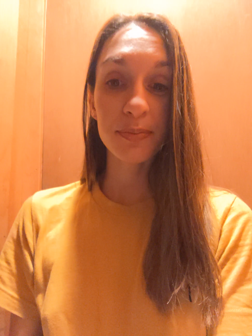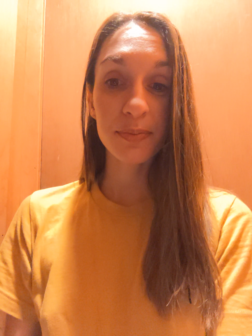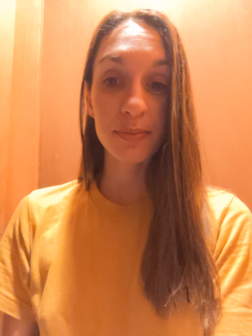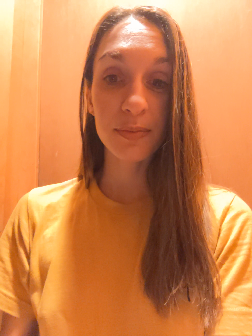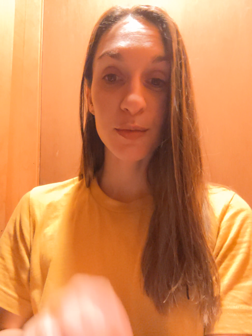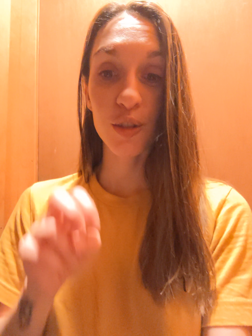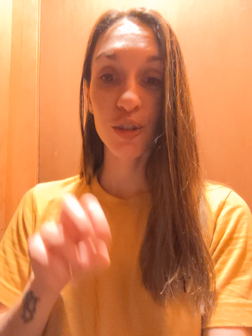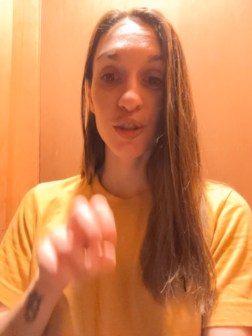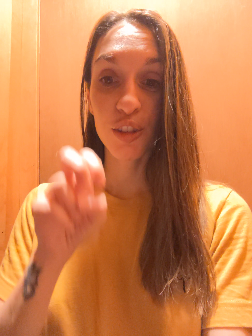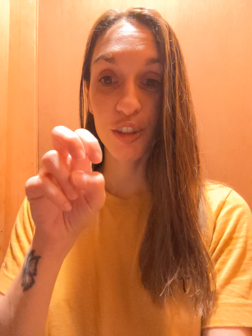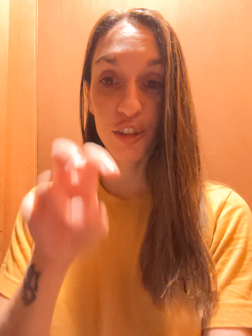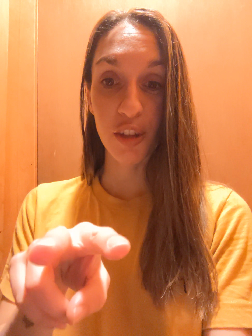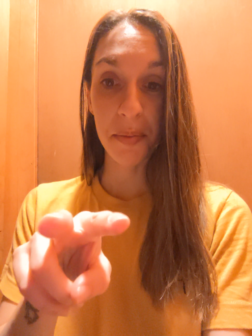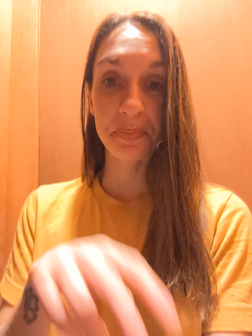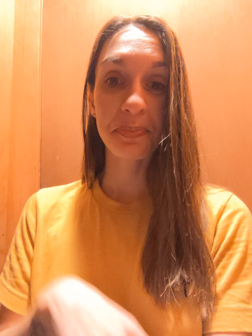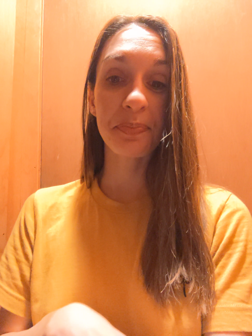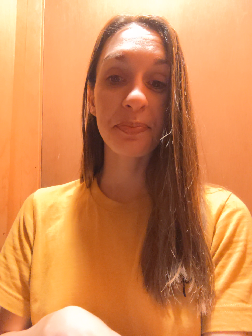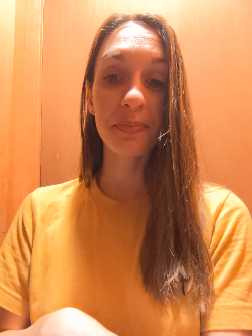jump